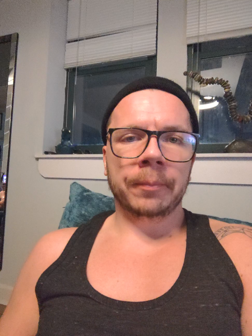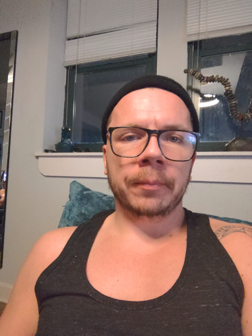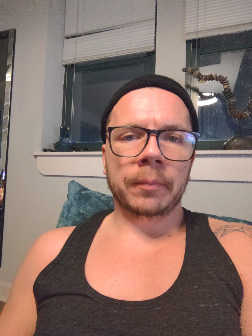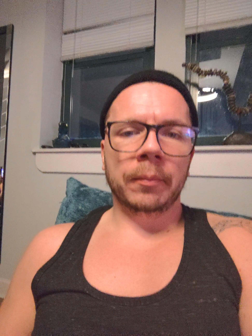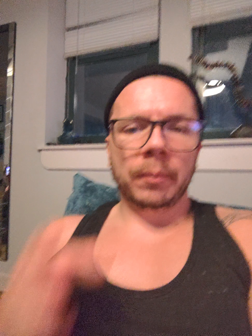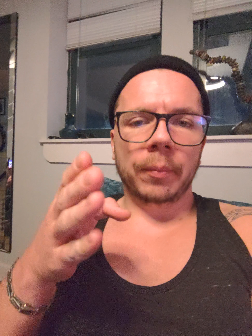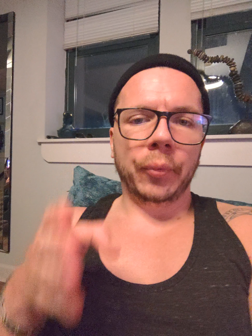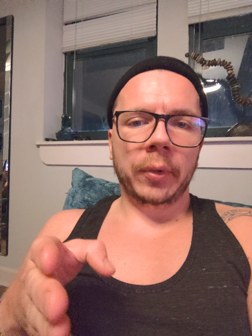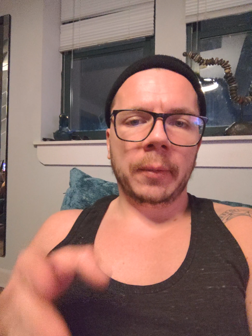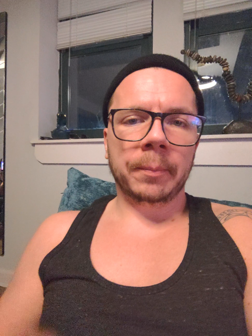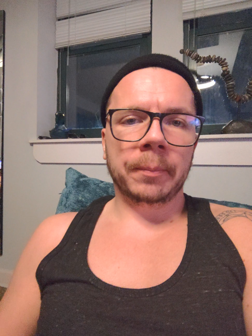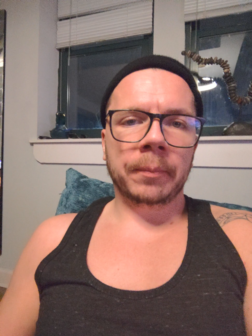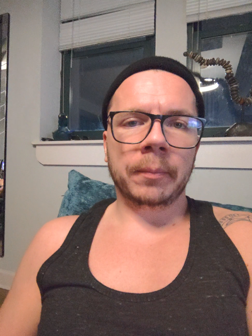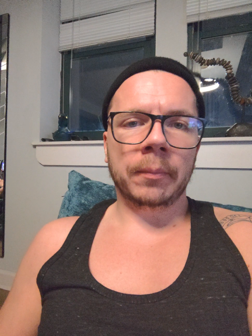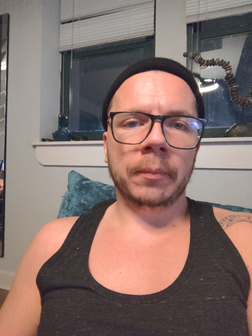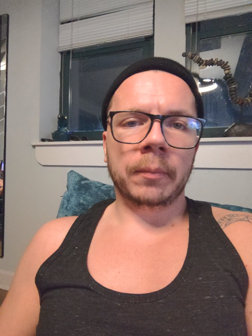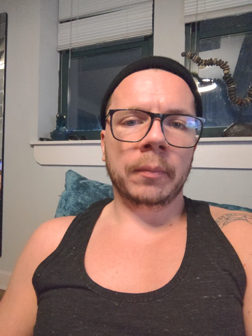person